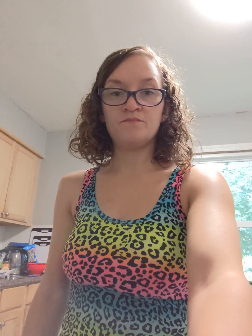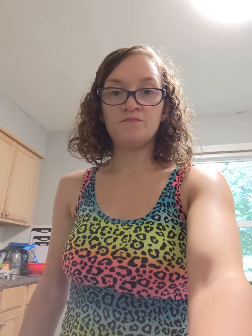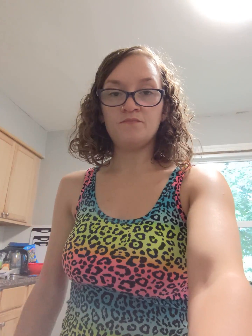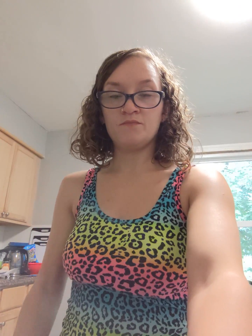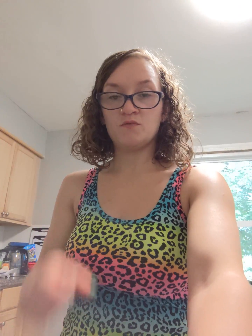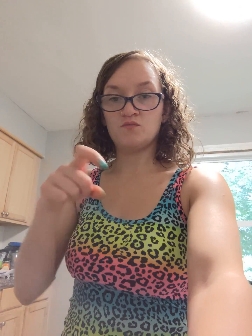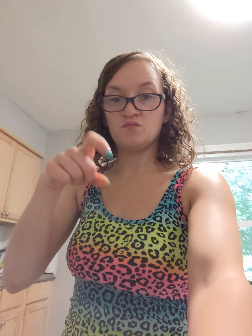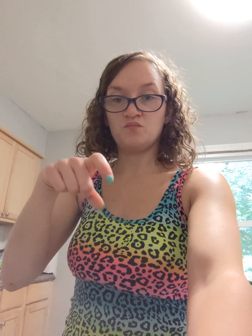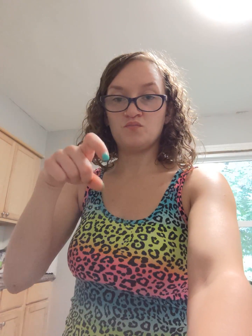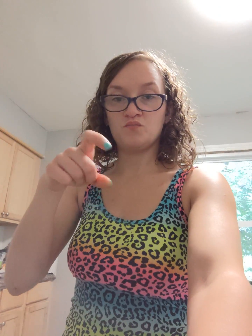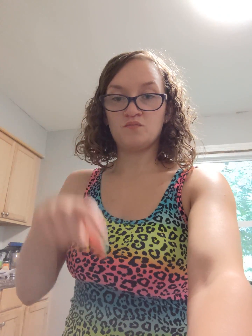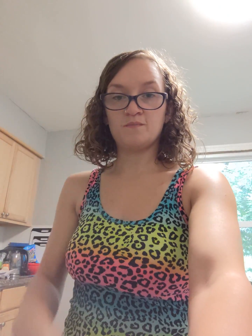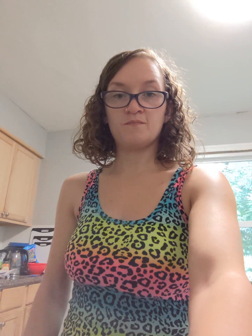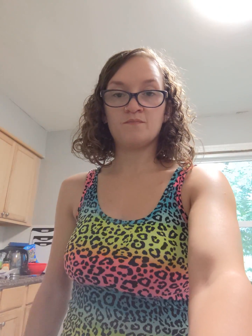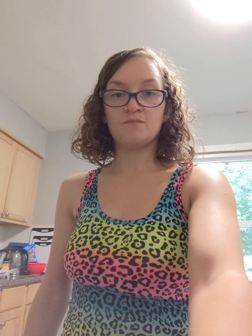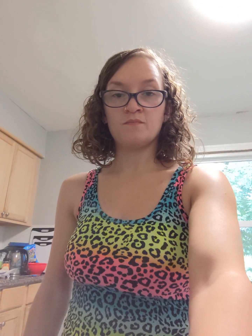should